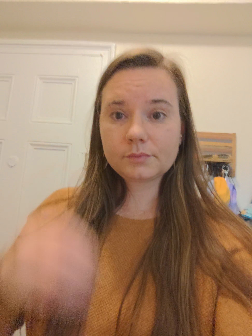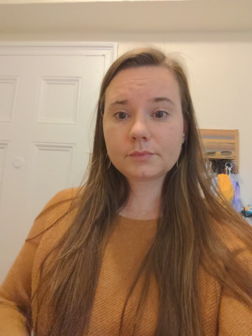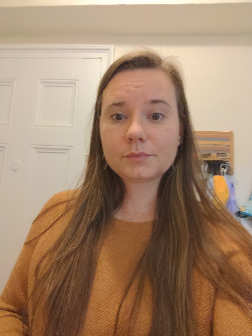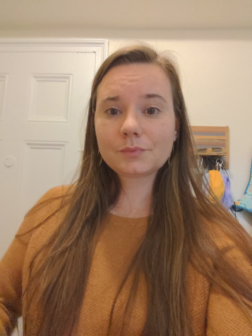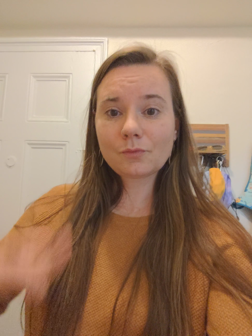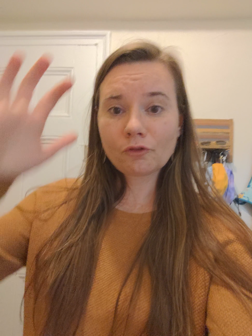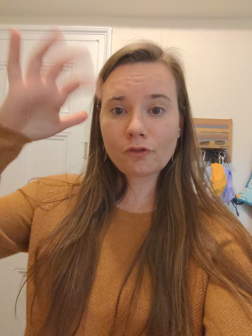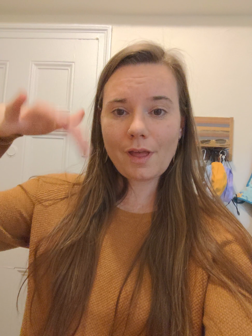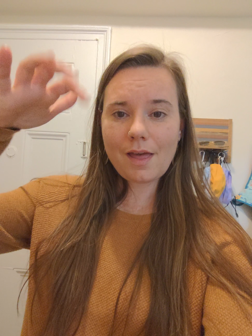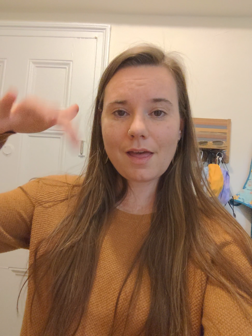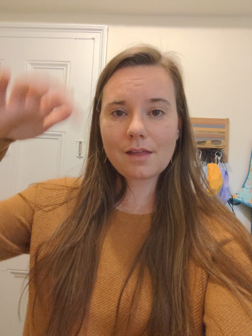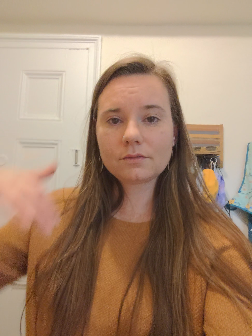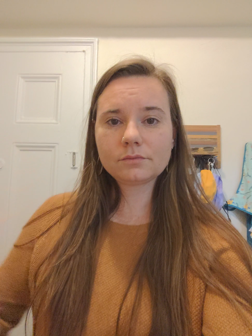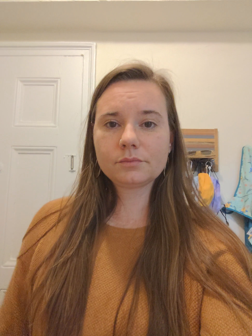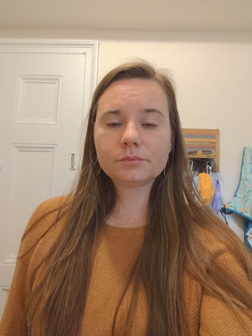rain